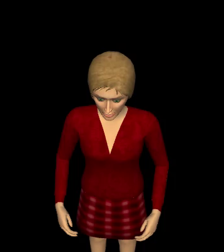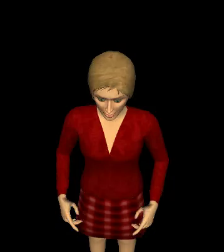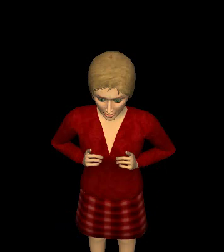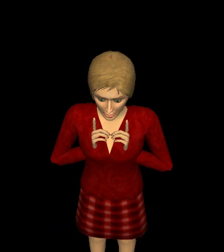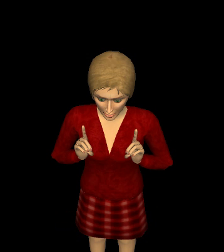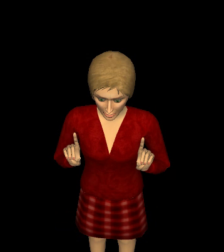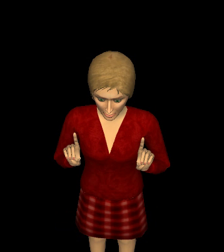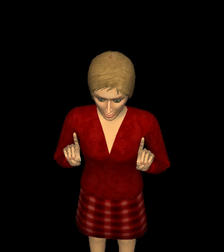ديمقراطية